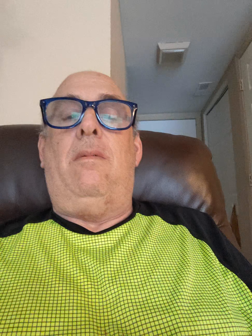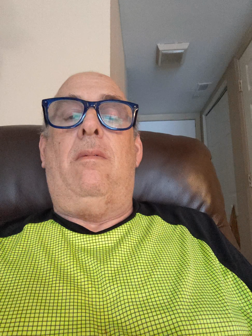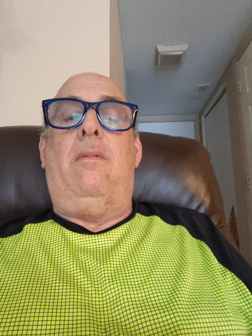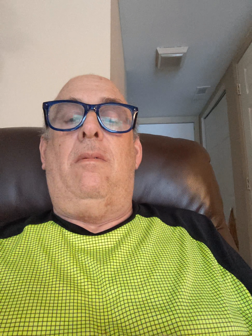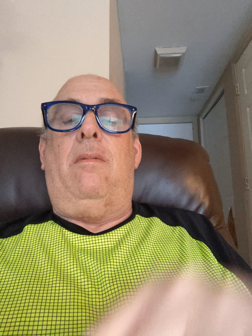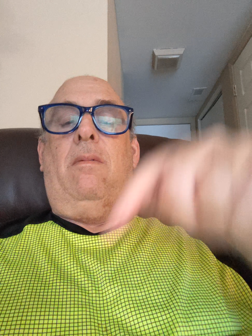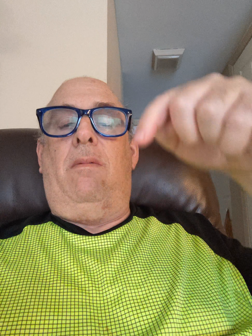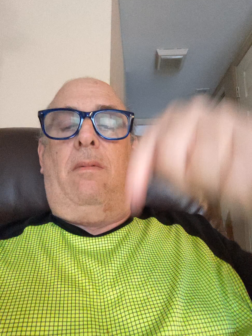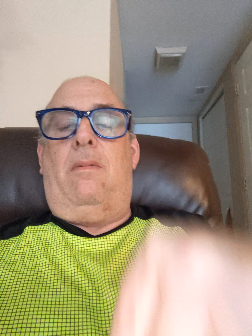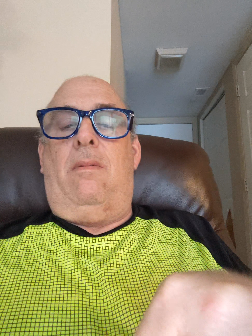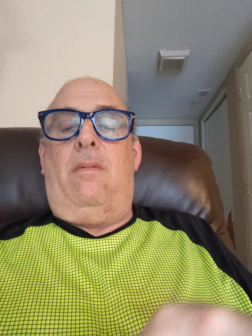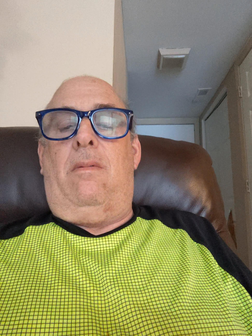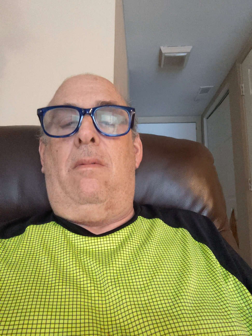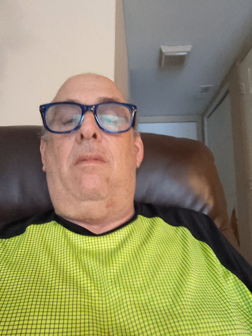down